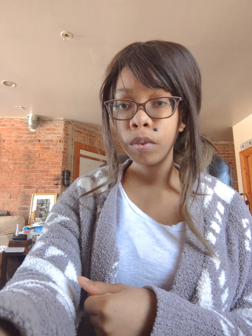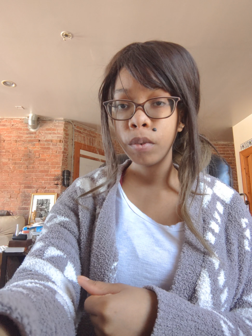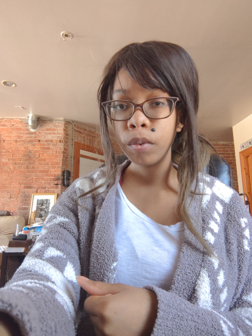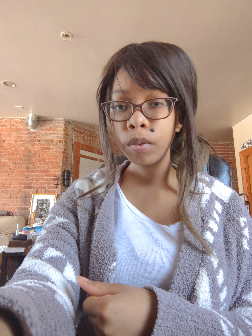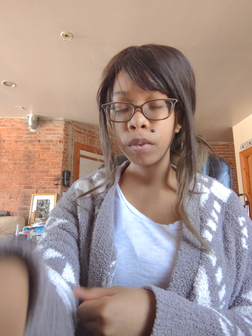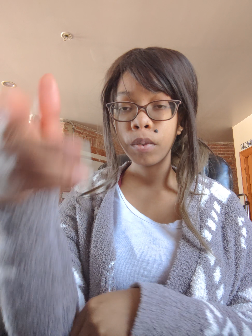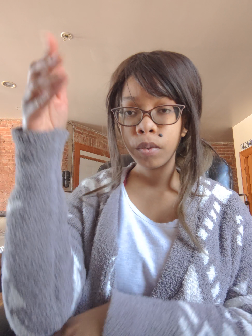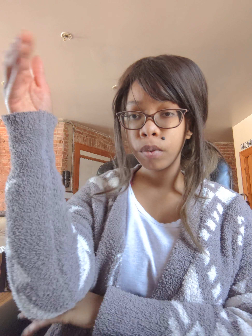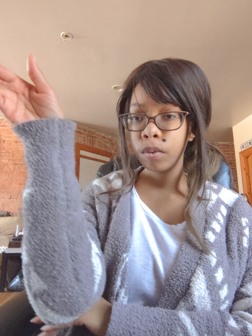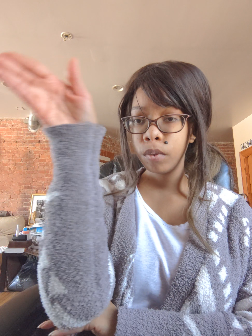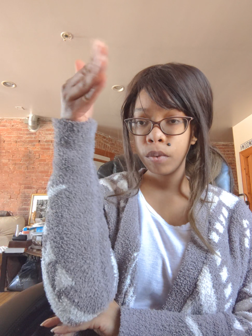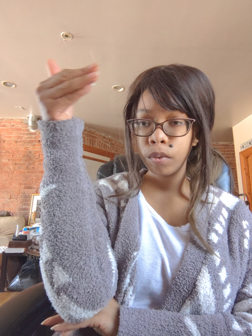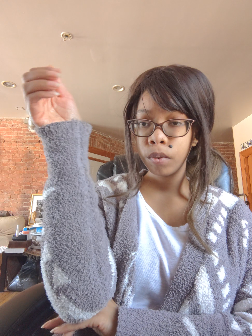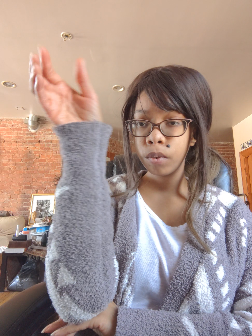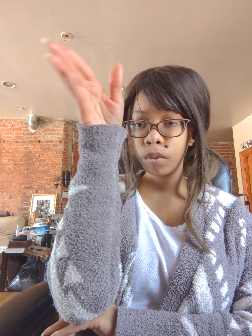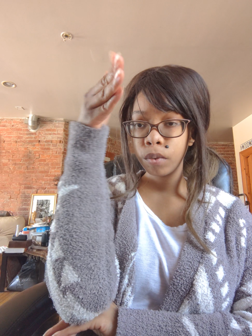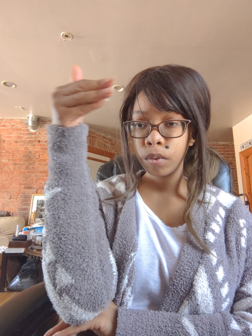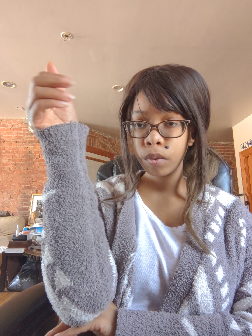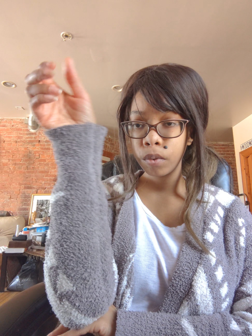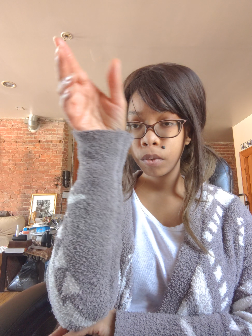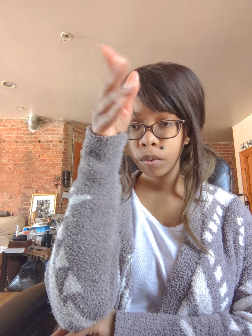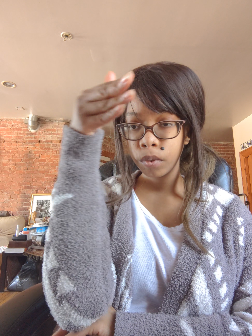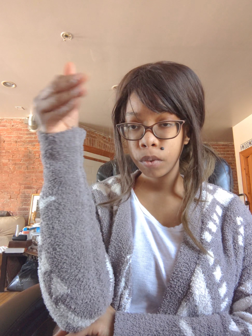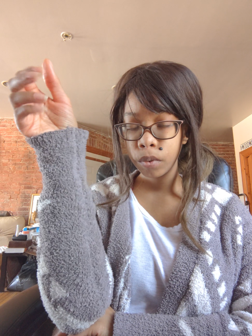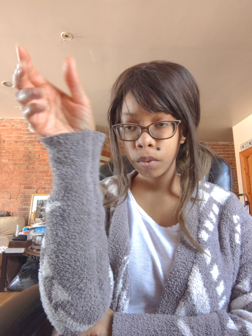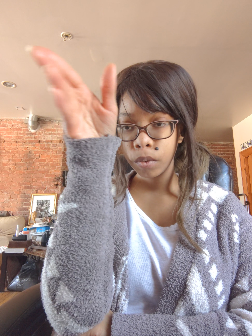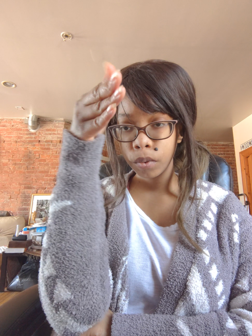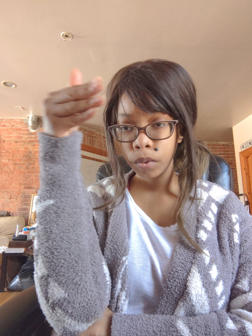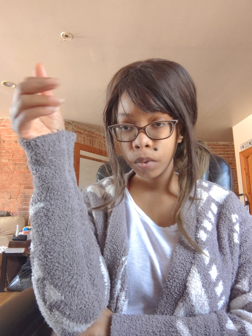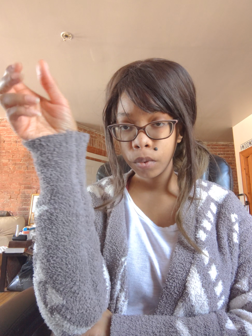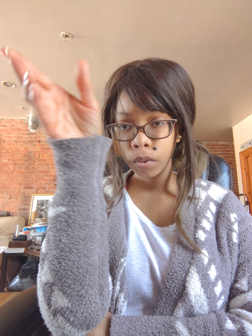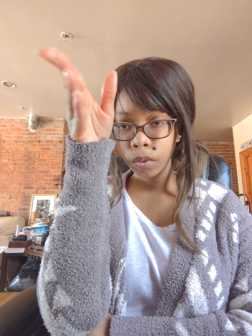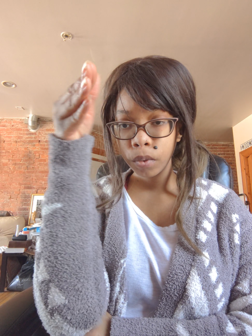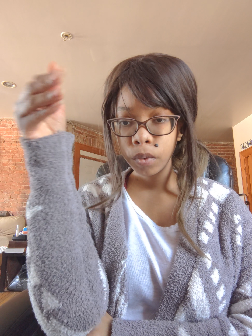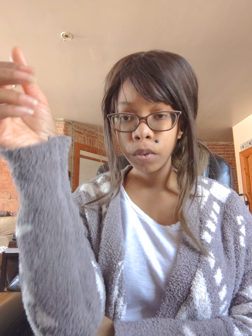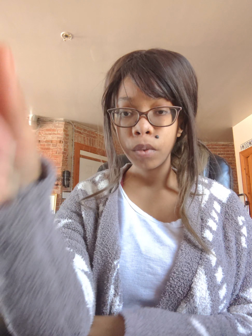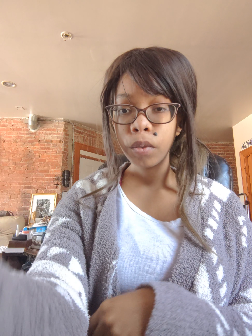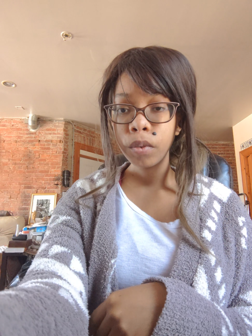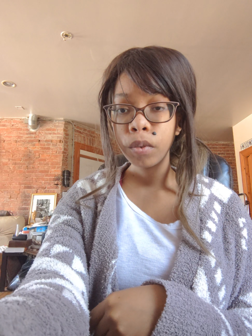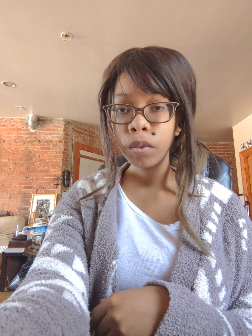flag